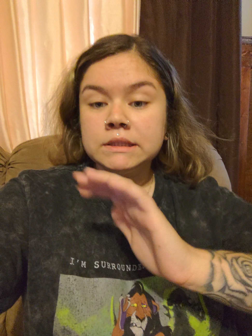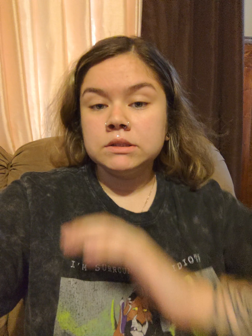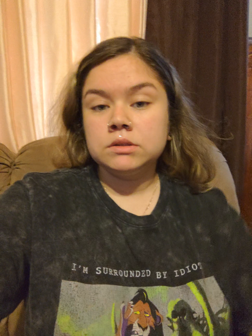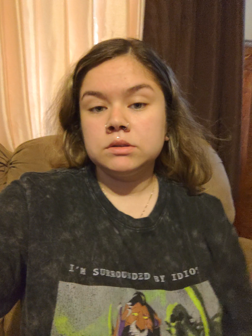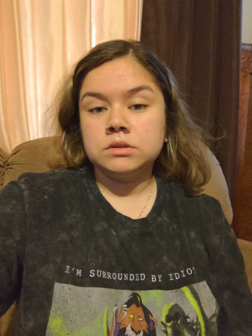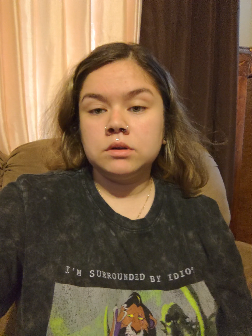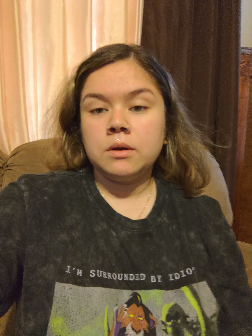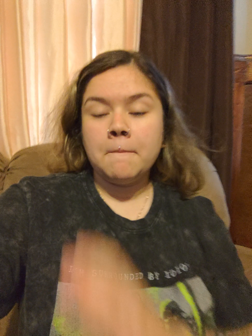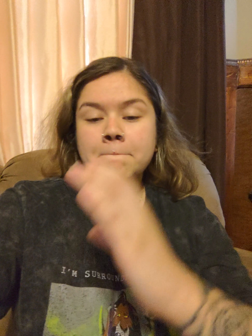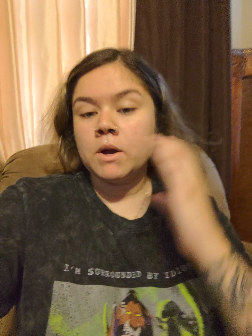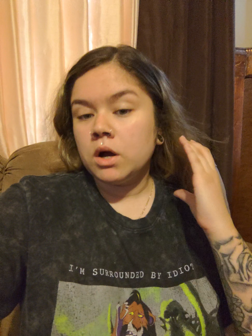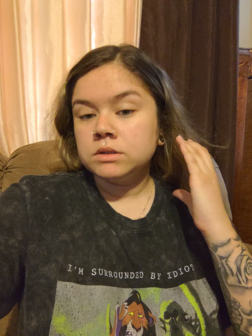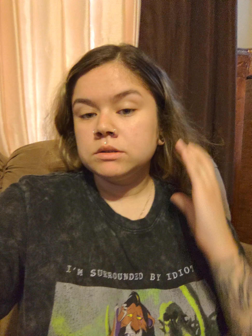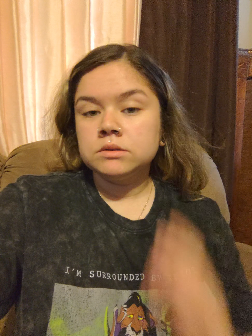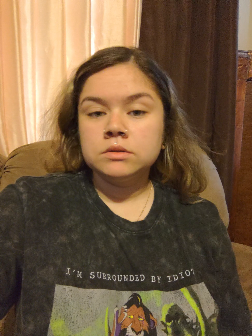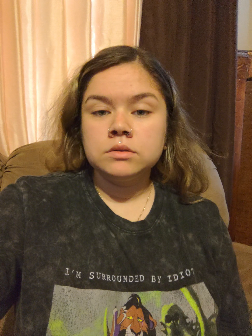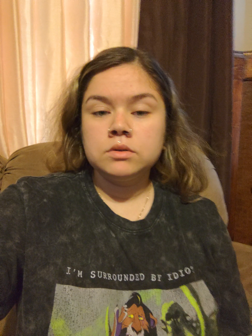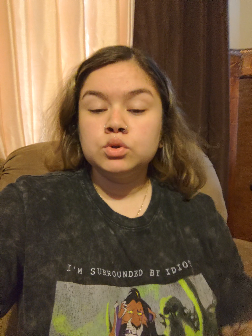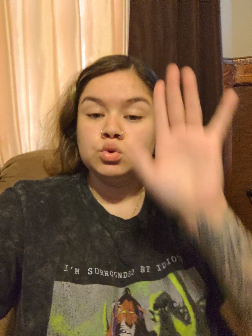bus